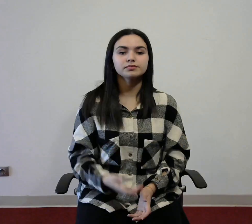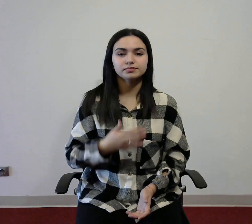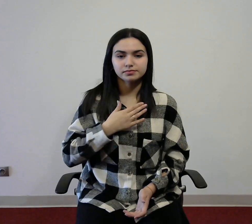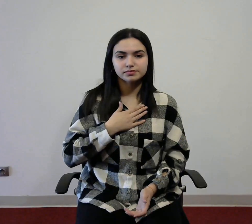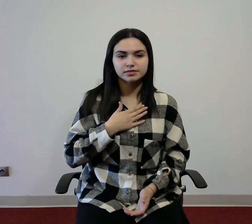mən